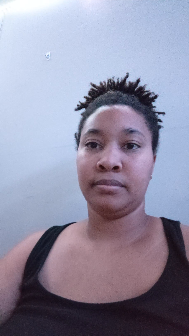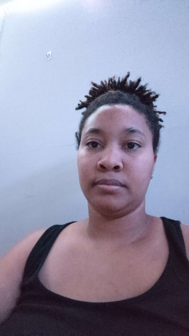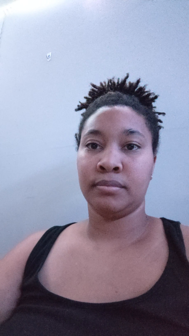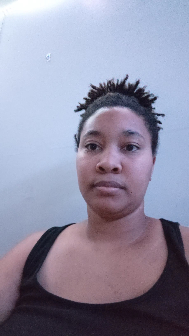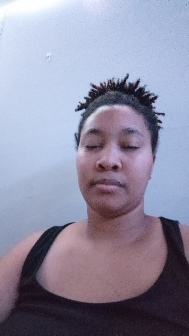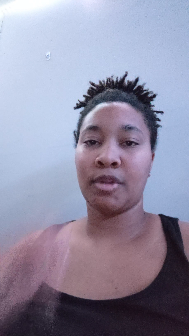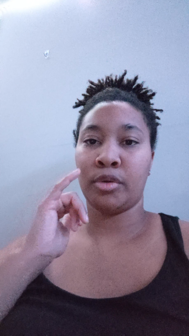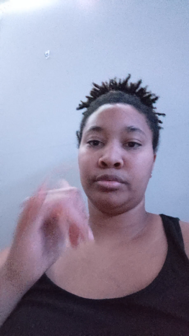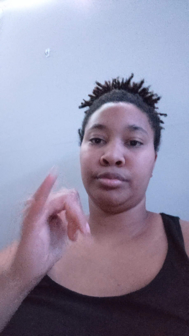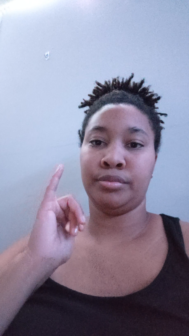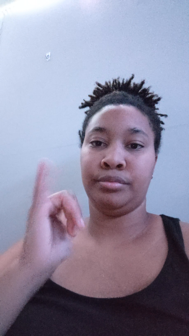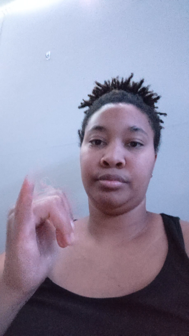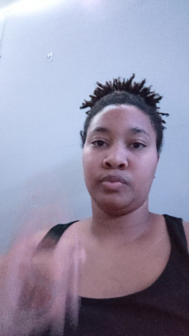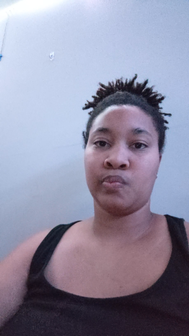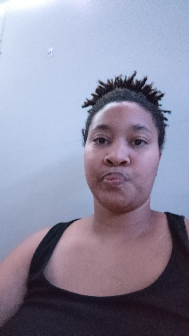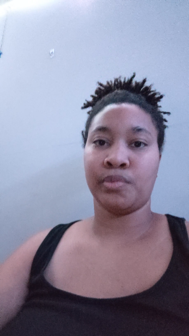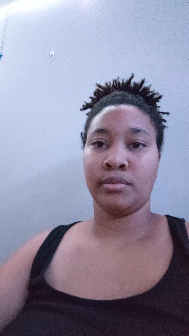rocking chair